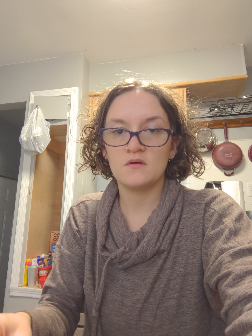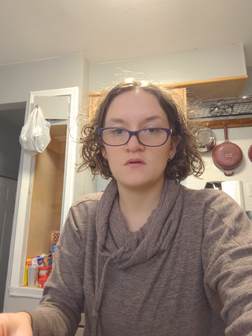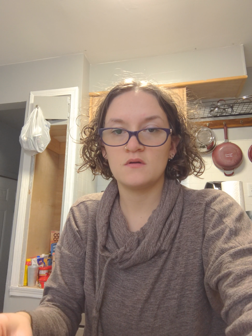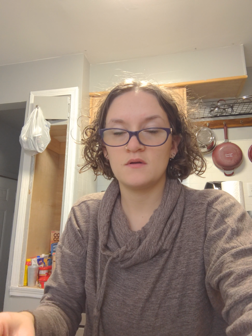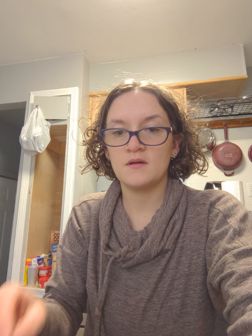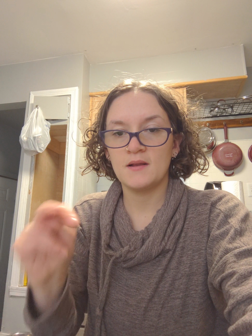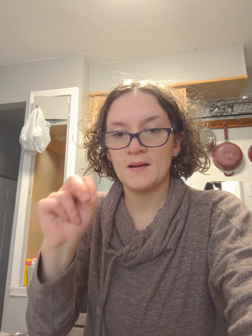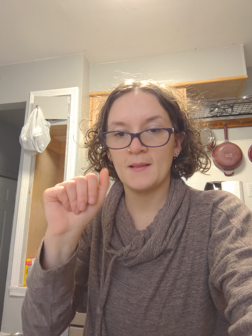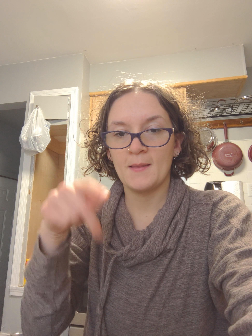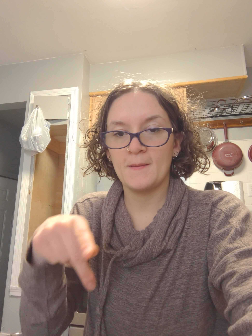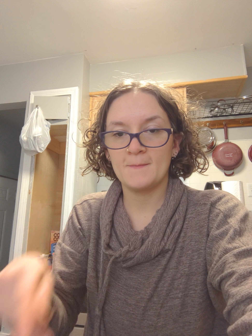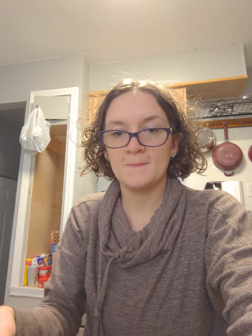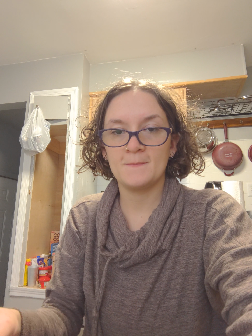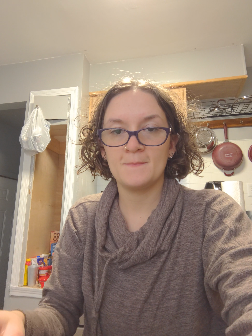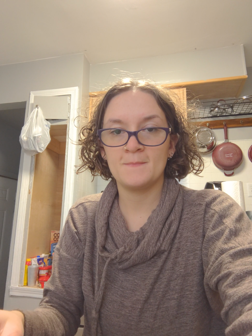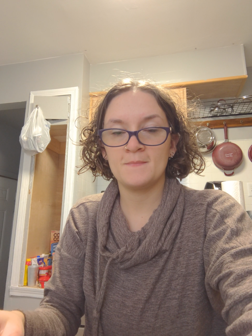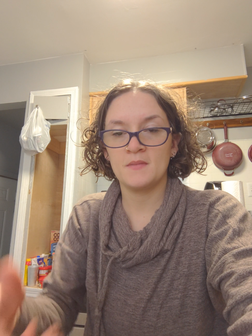nap